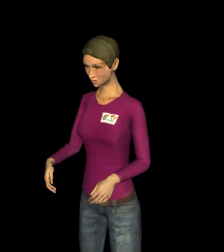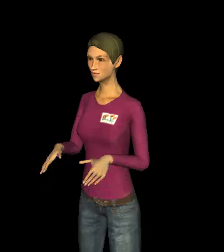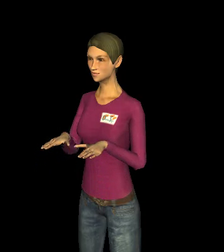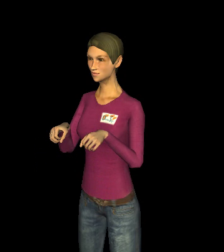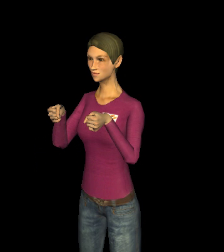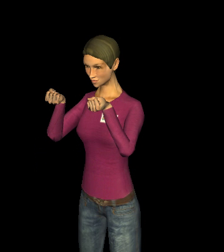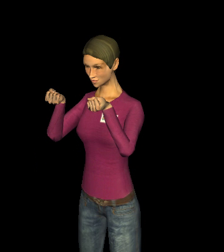ينقذ